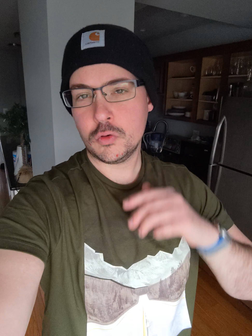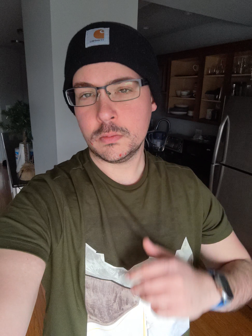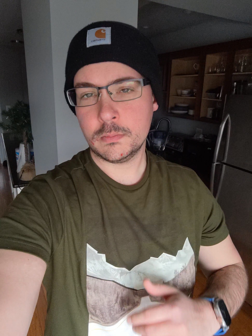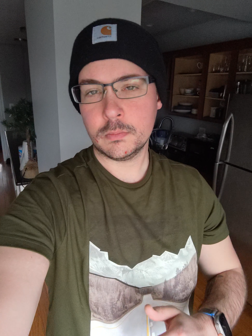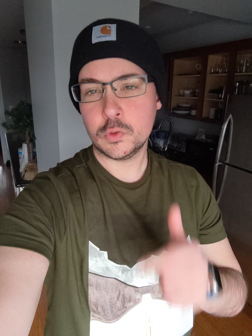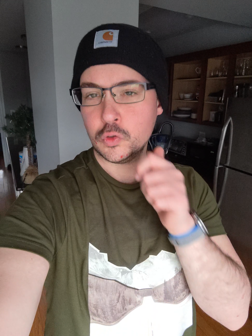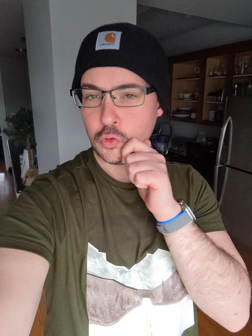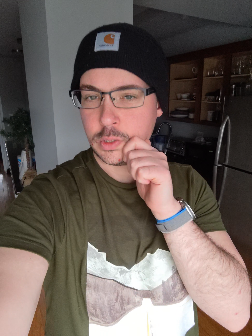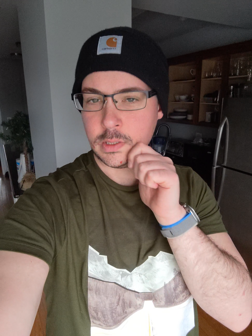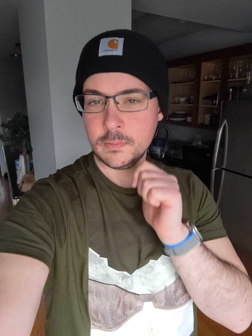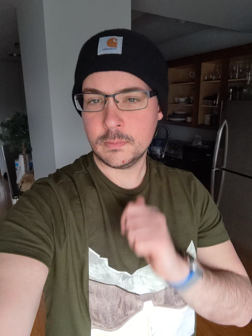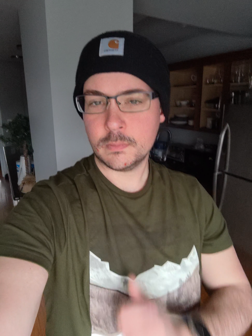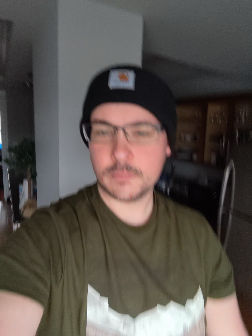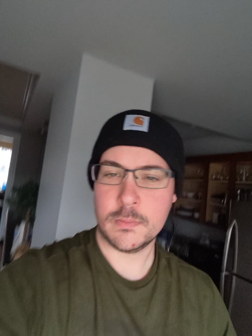cheek